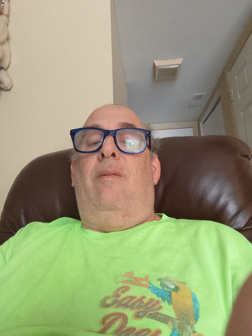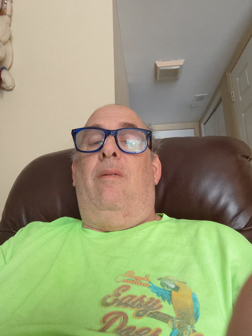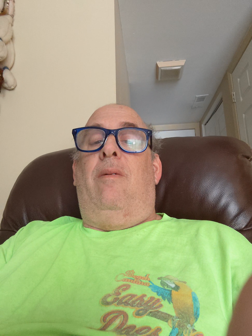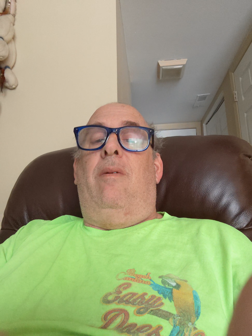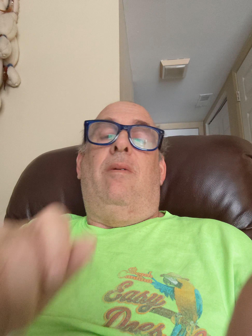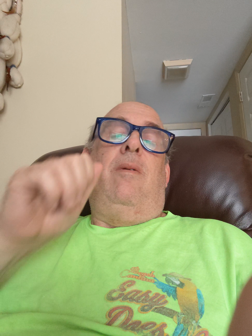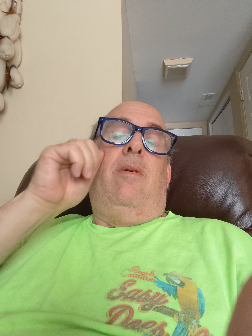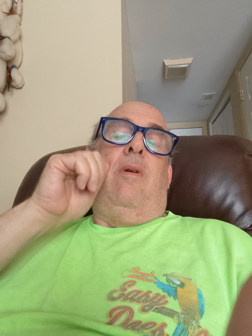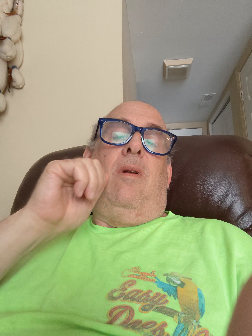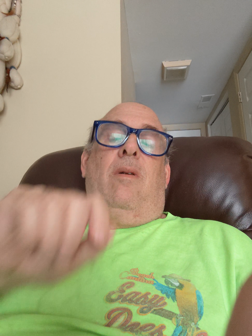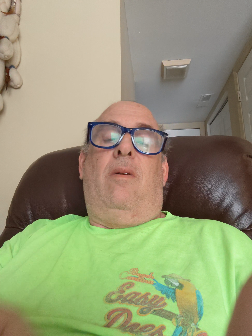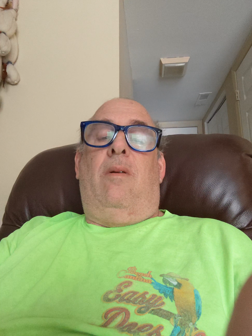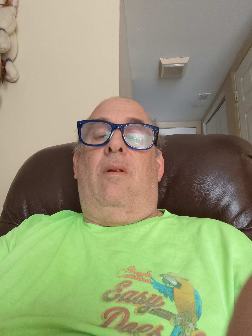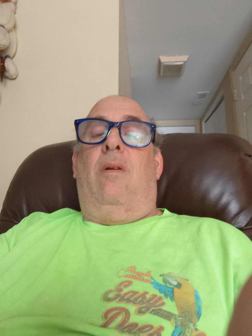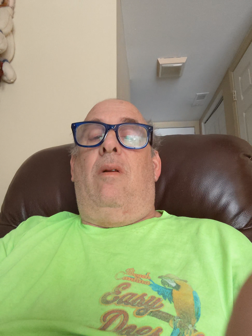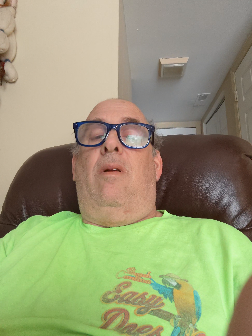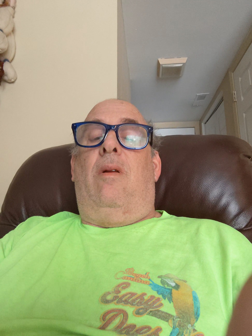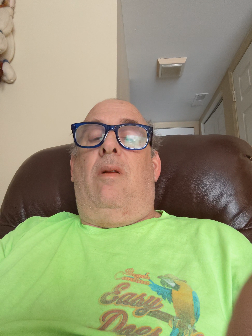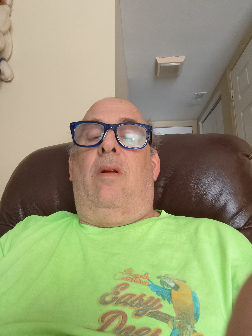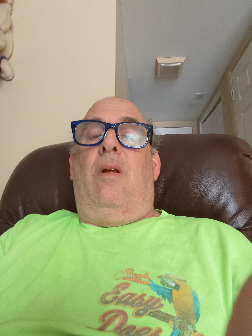aunt